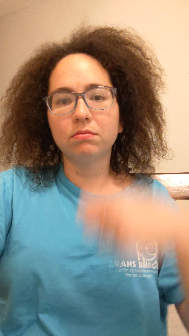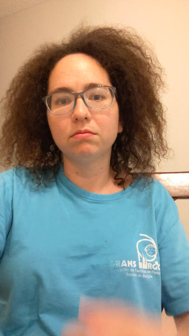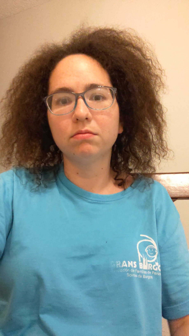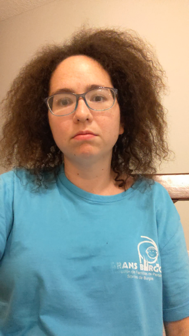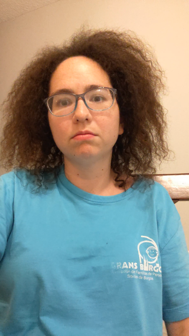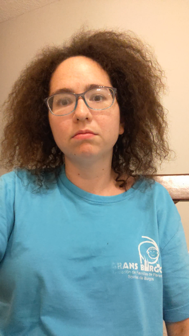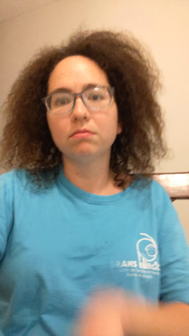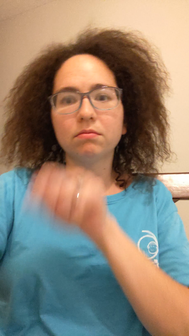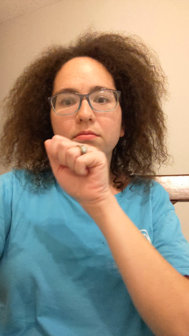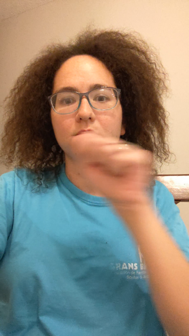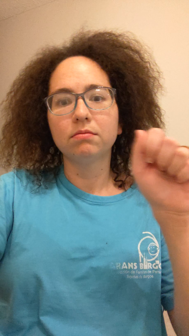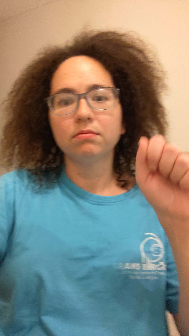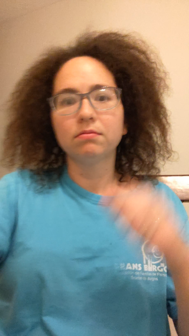a